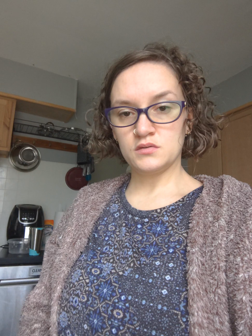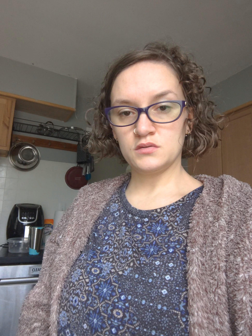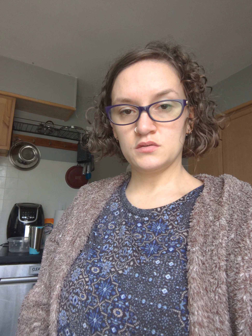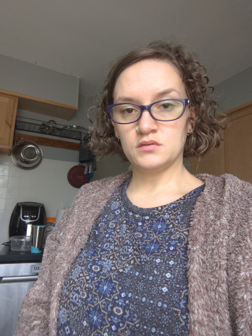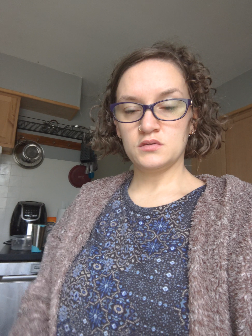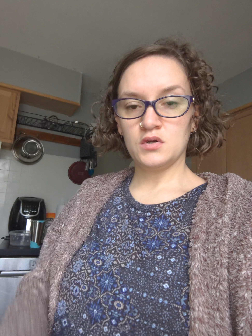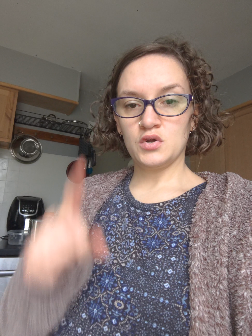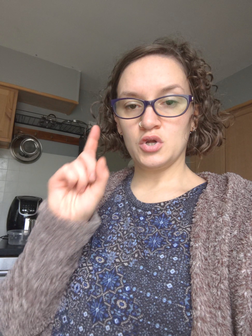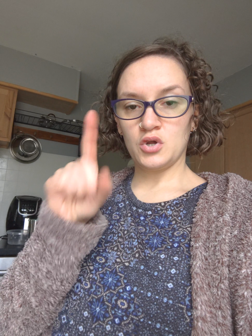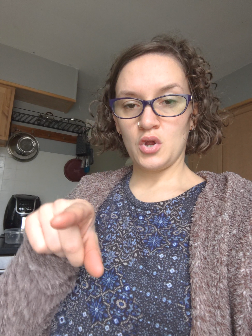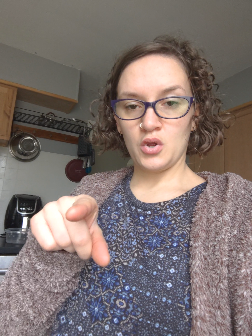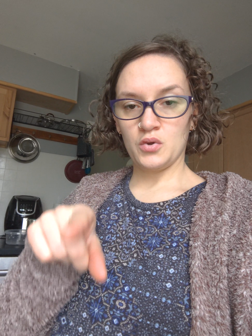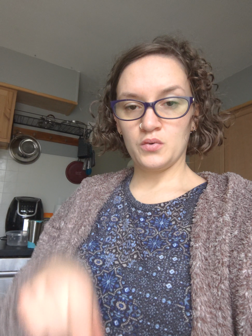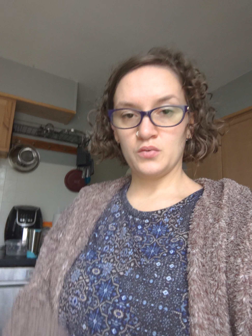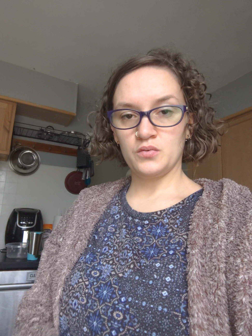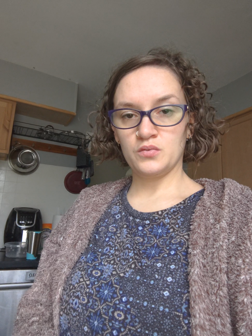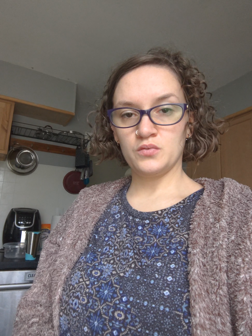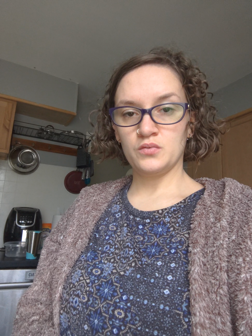go